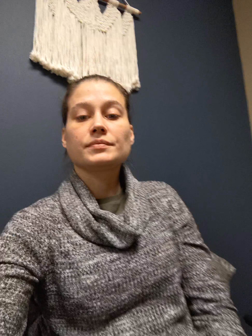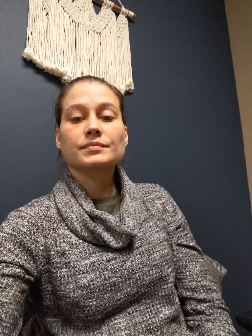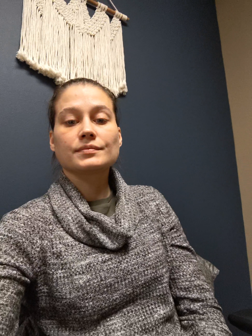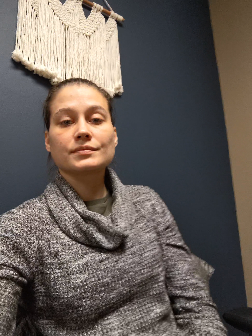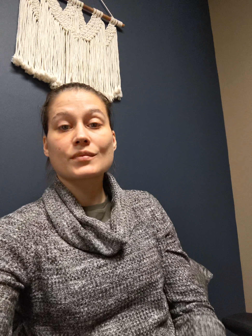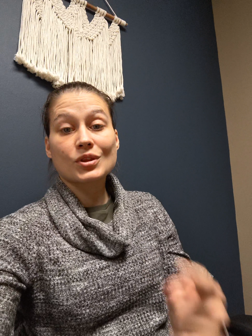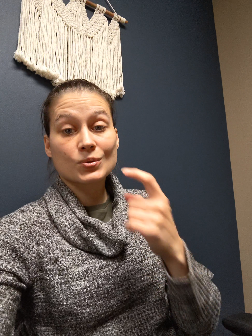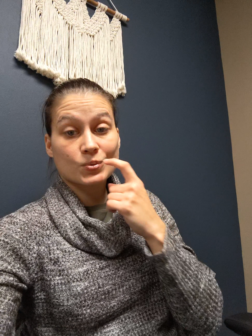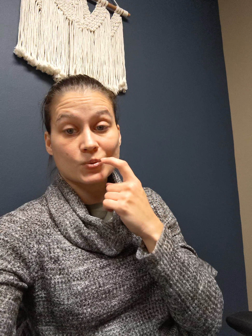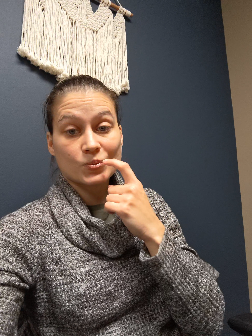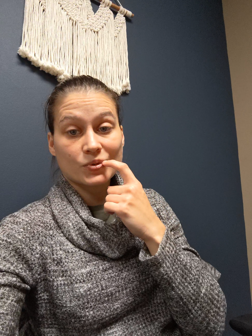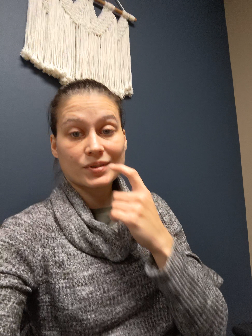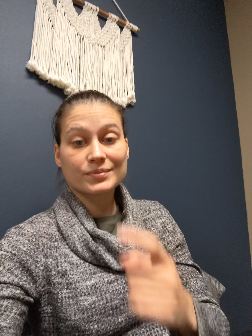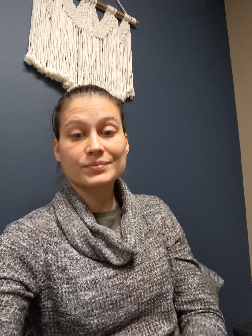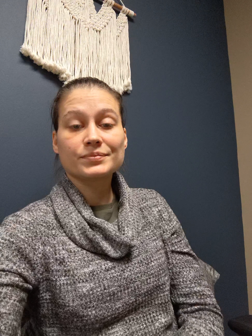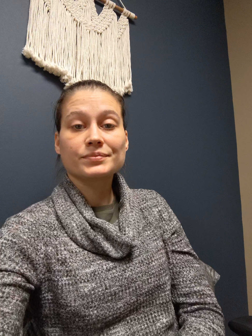tooth